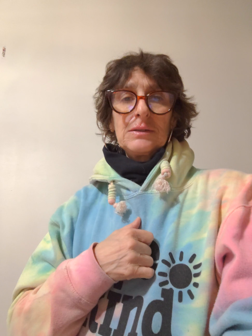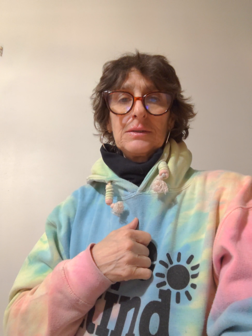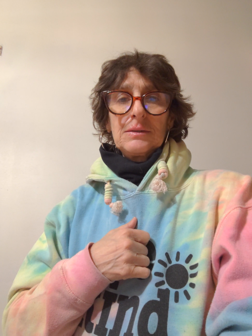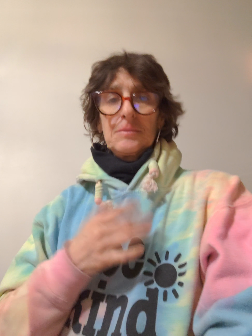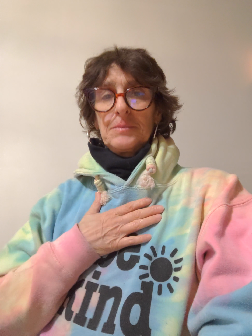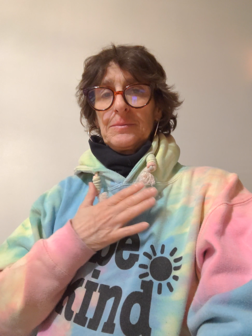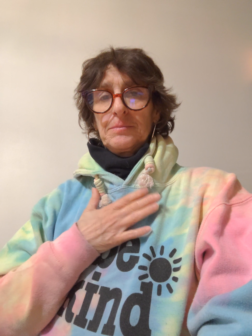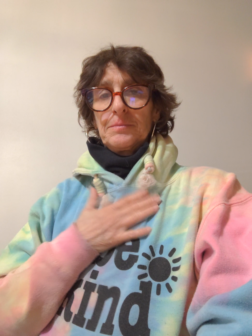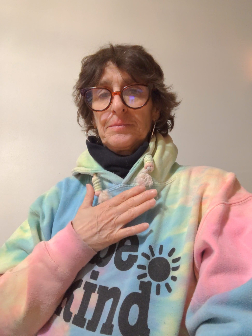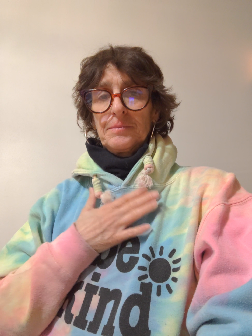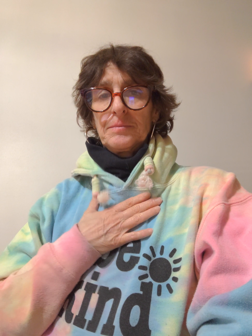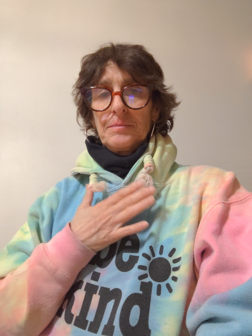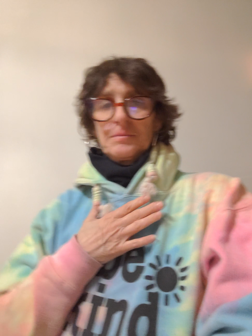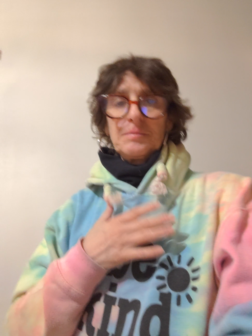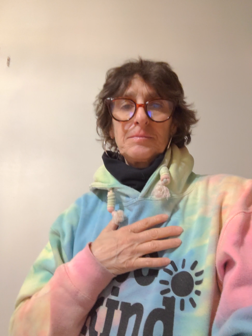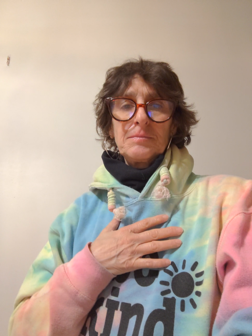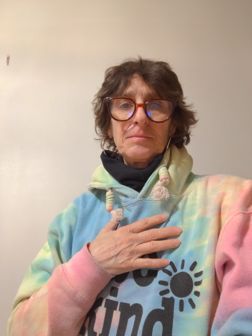my